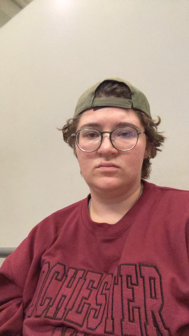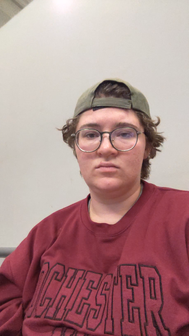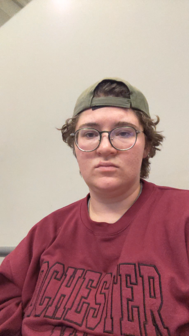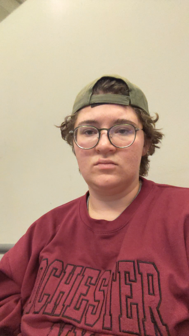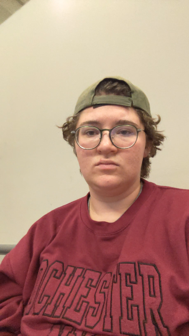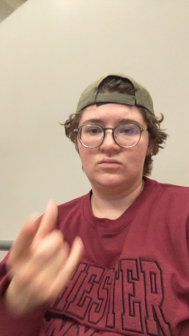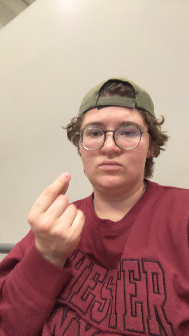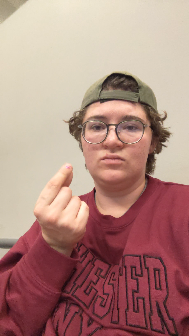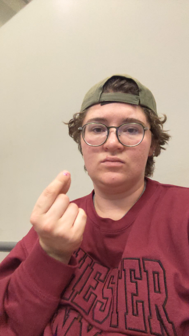do